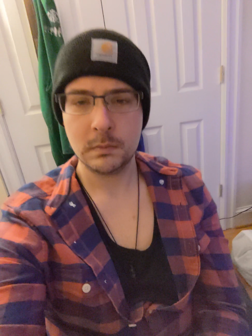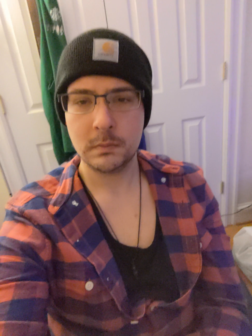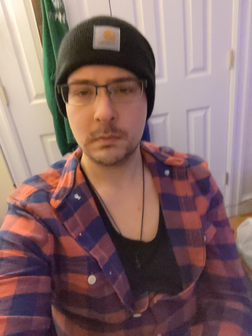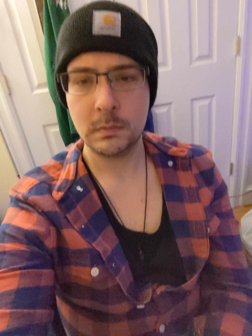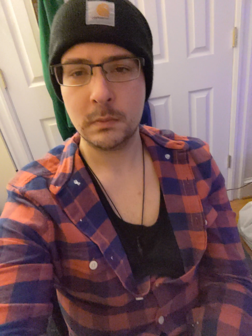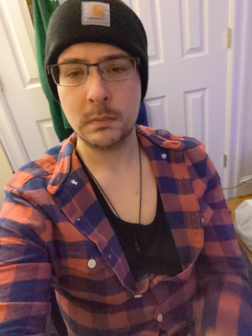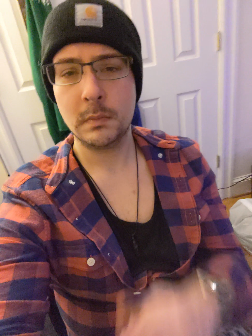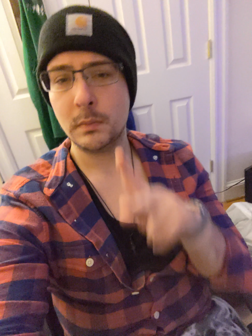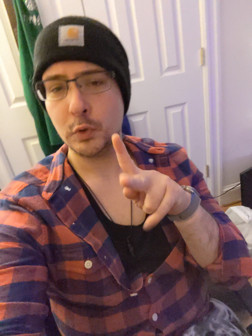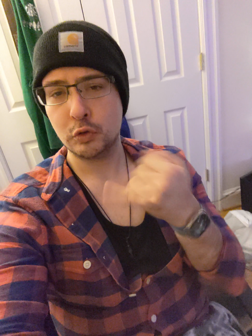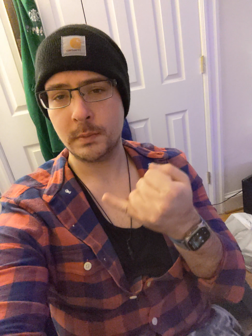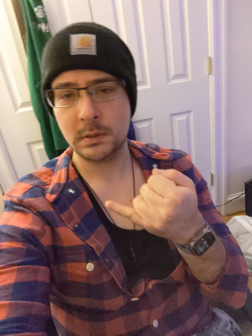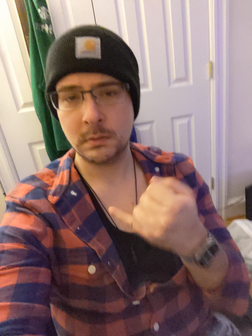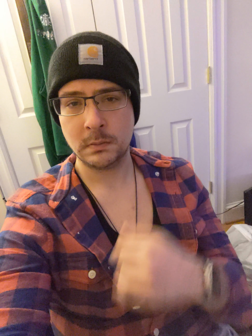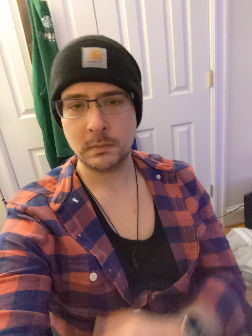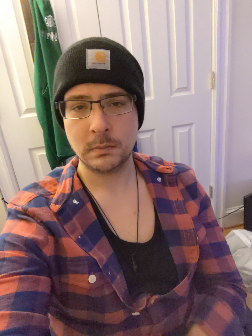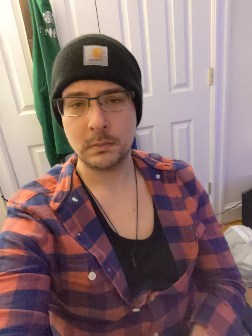pajamas